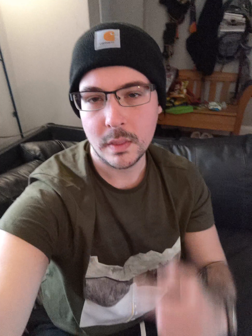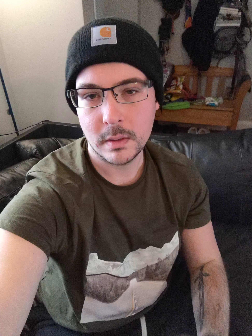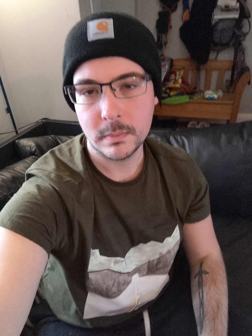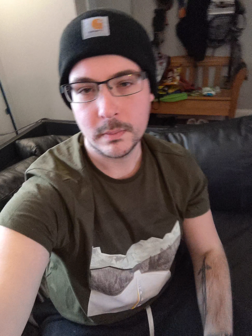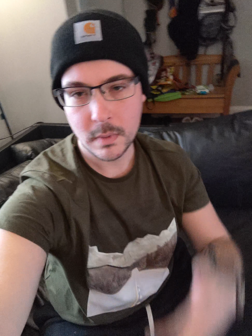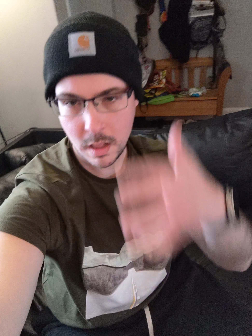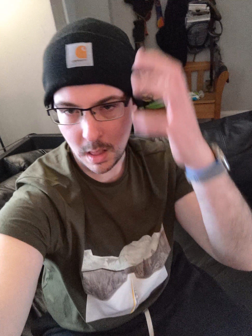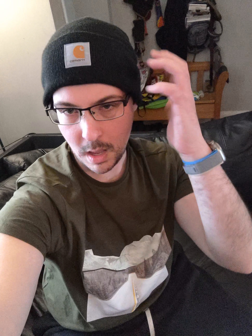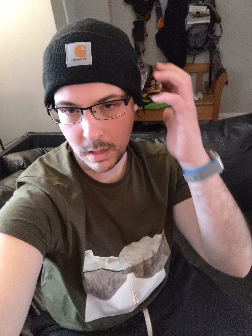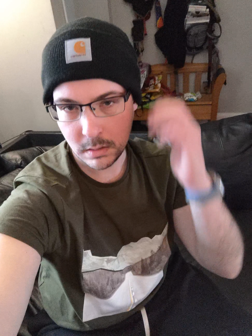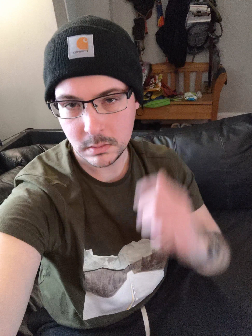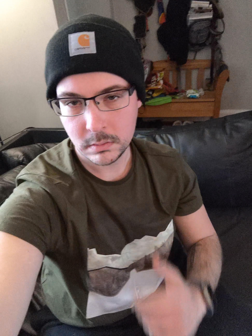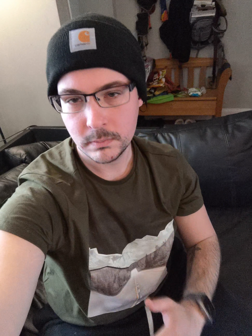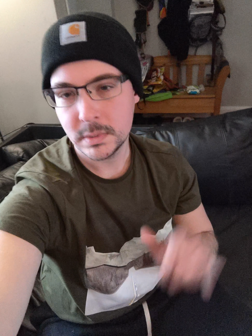lion